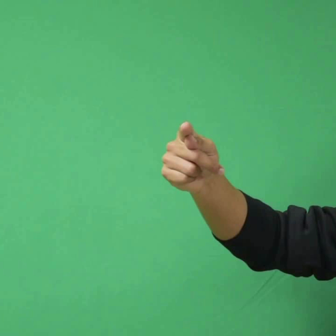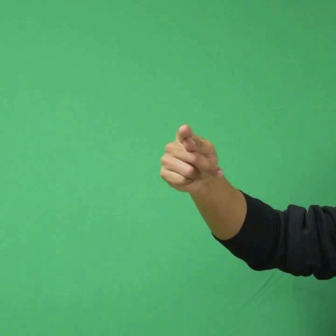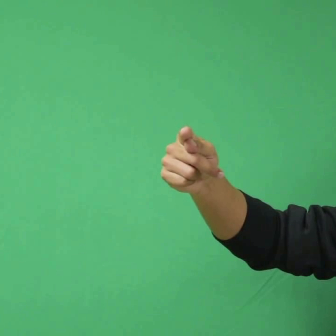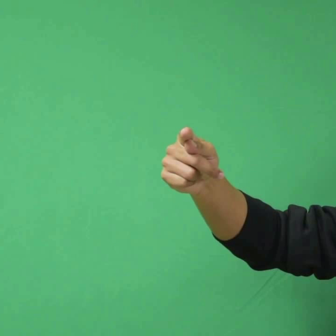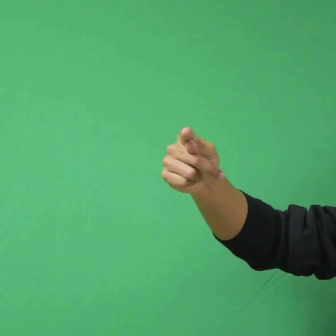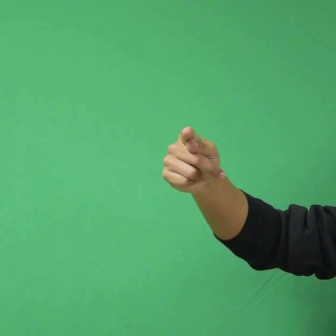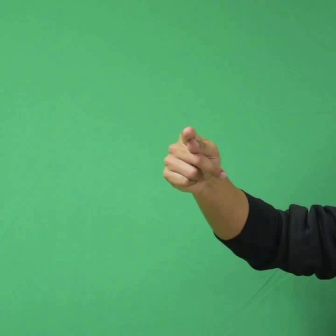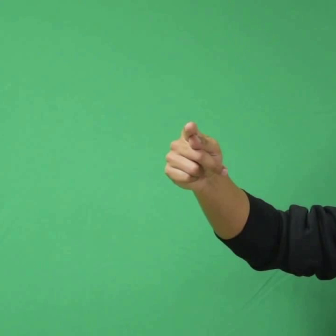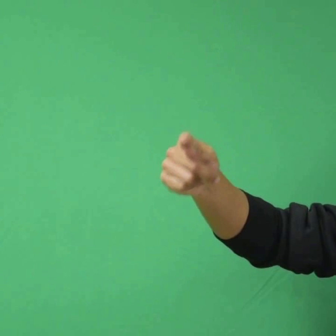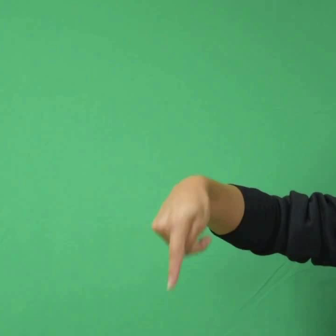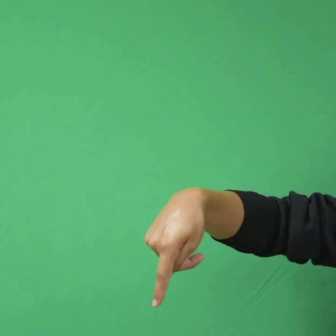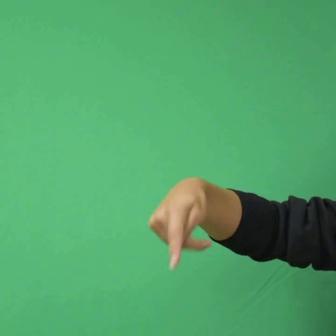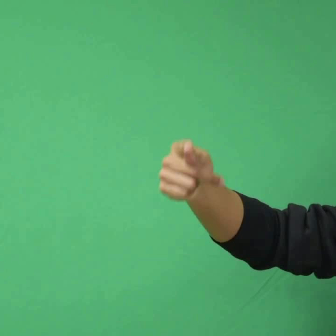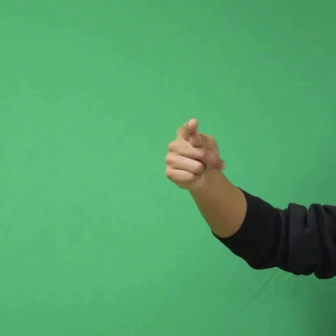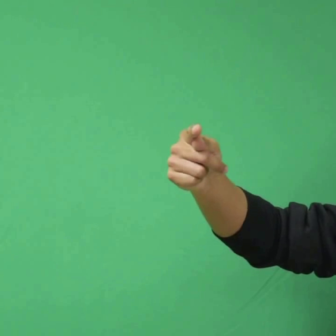K